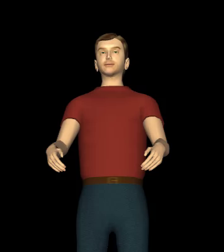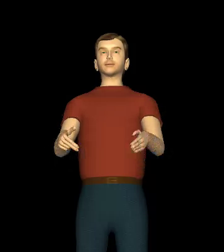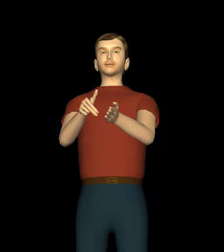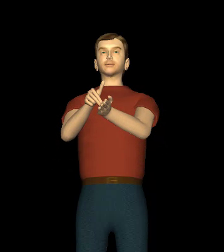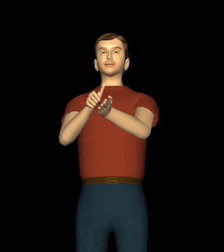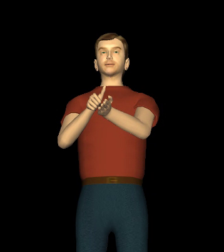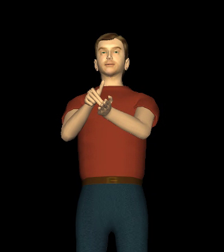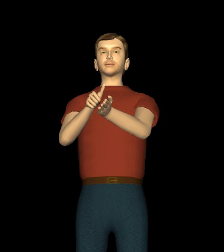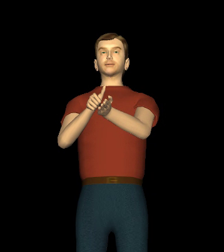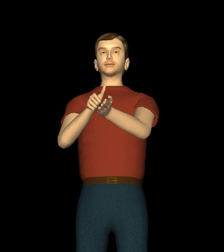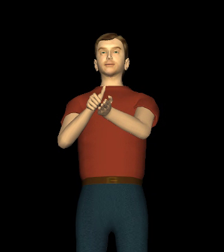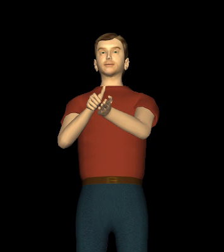سمنة